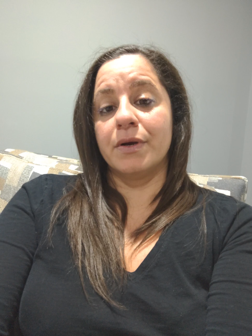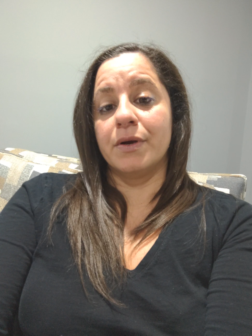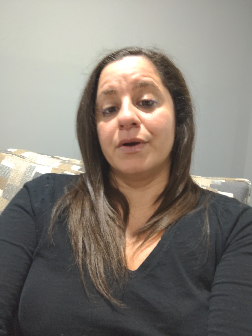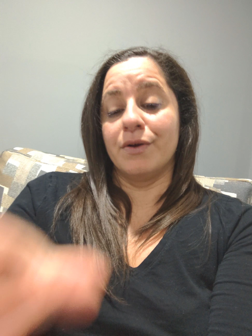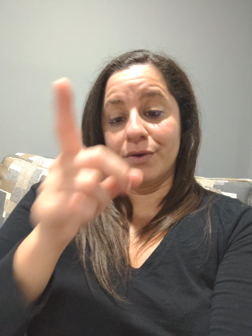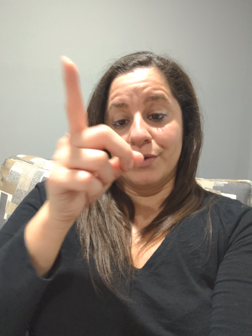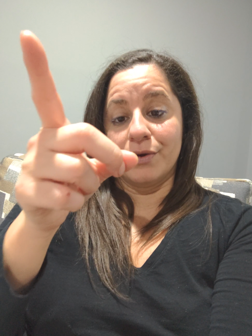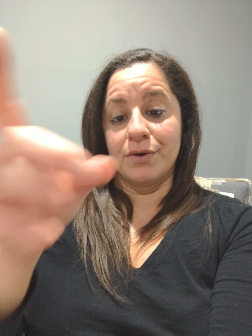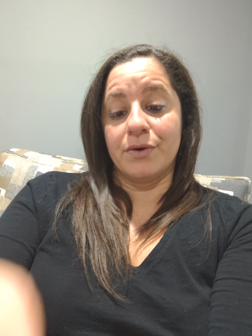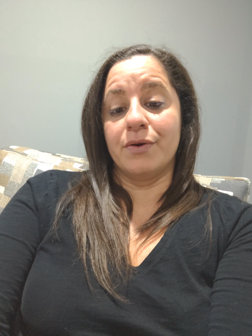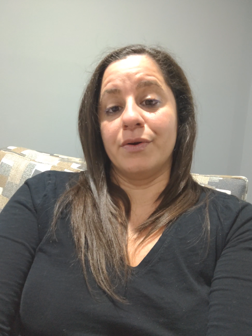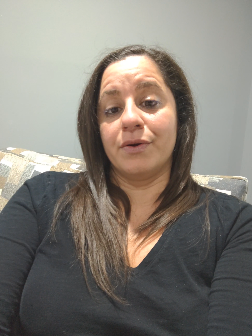there